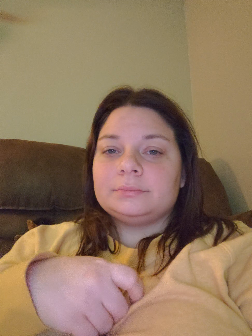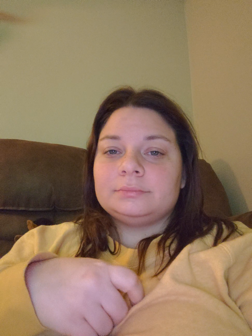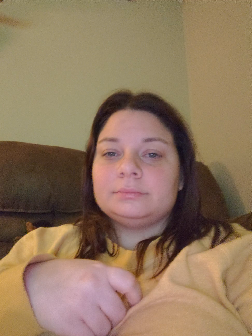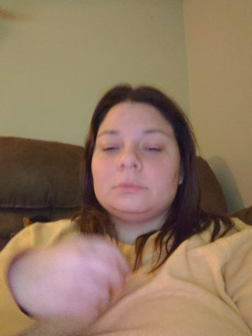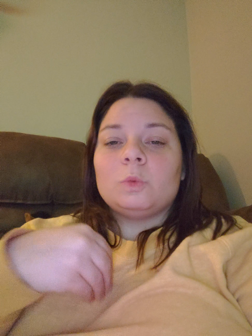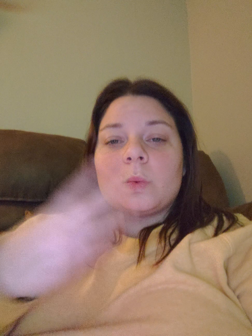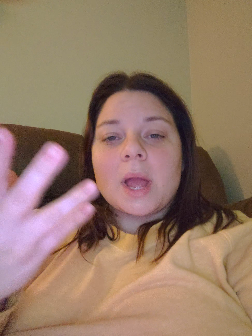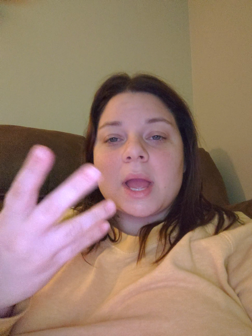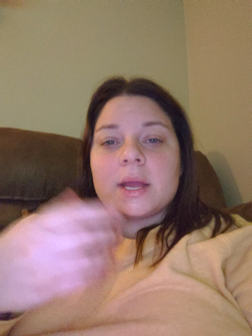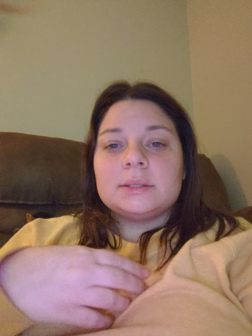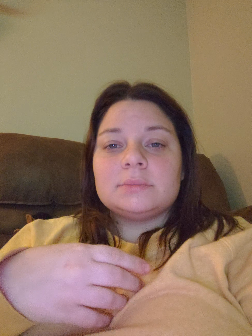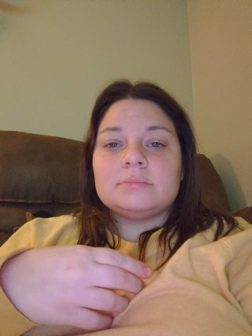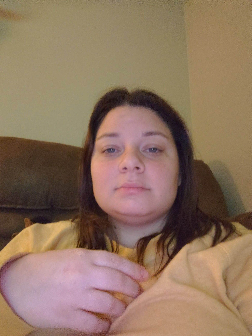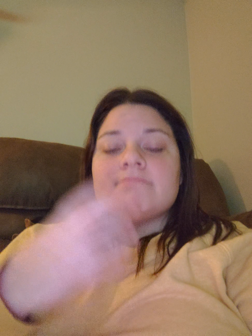white